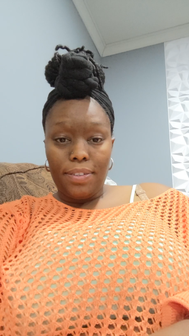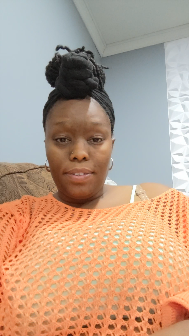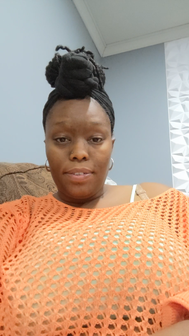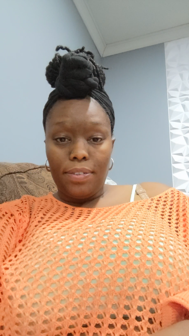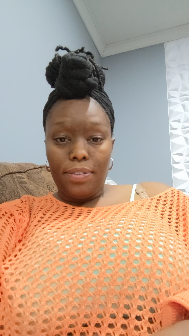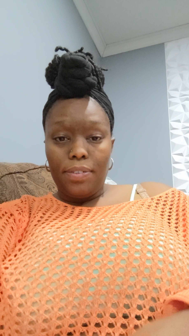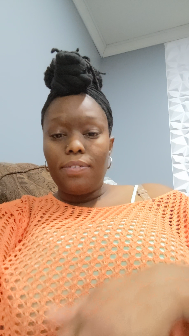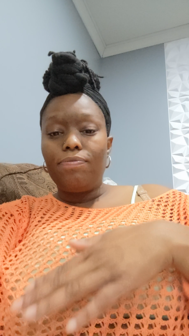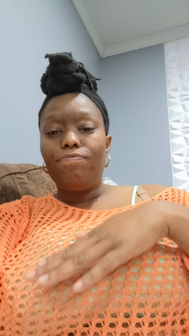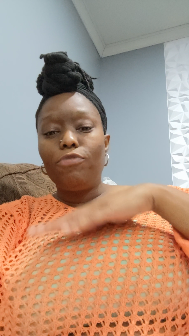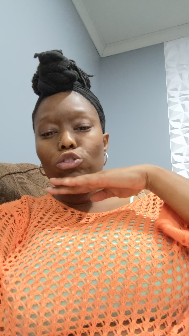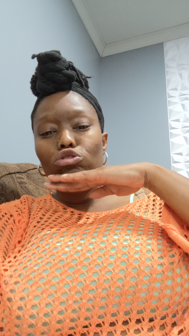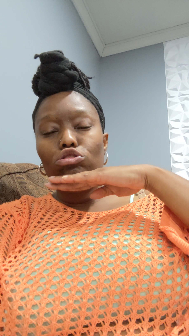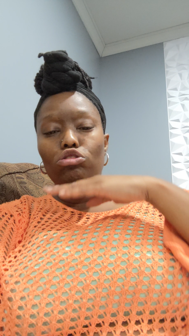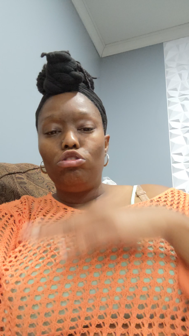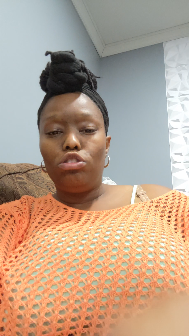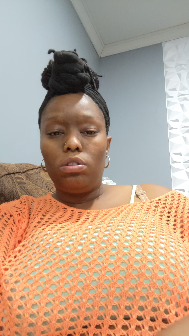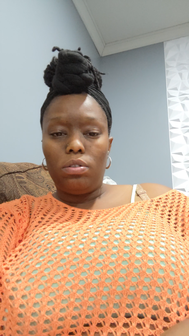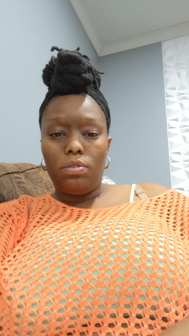full